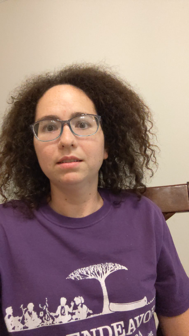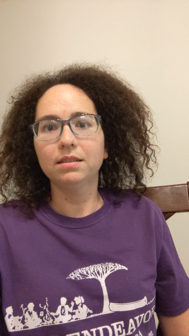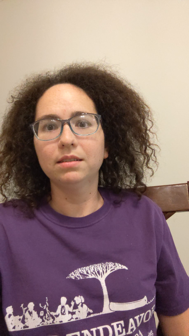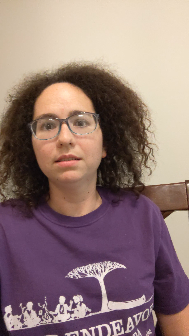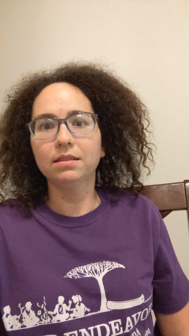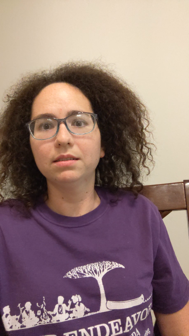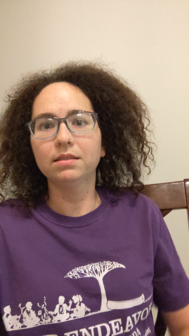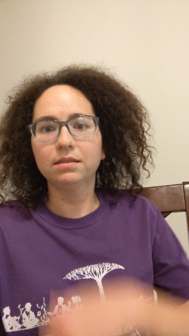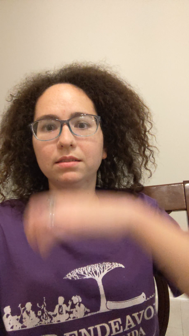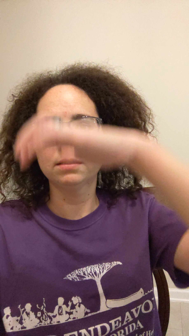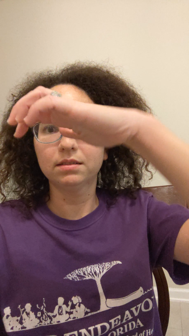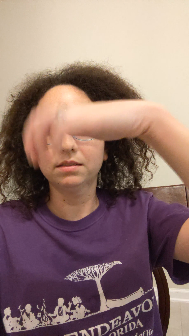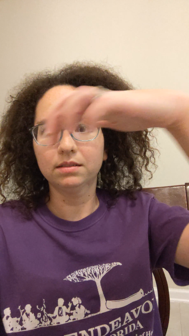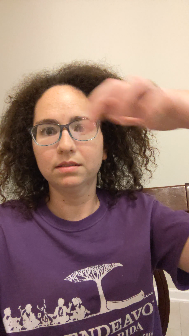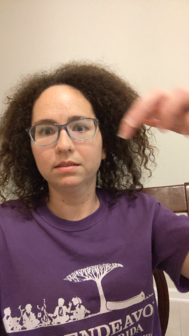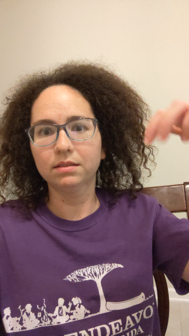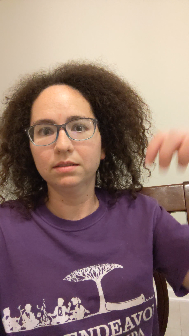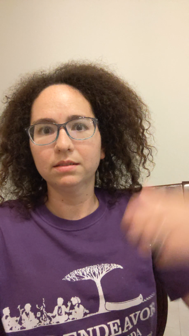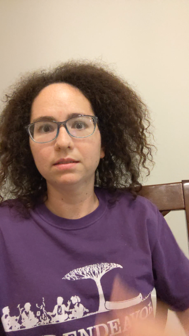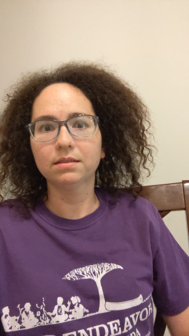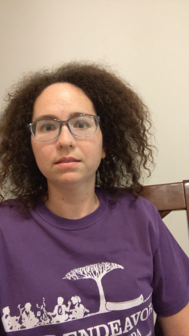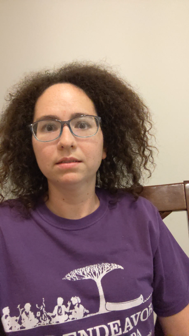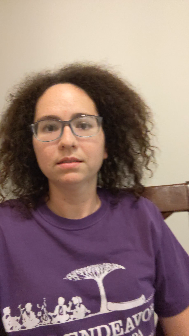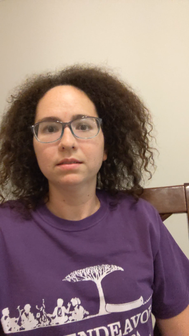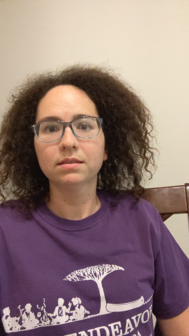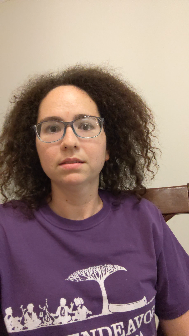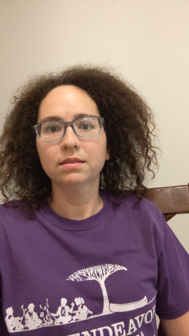grapes